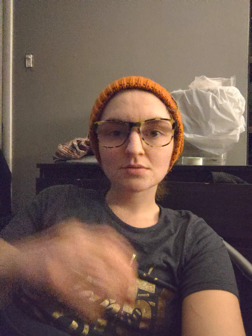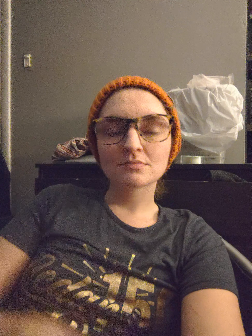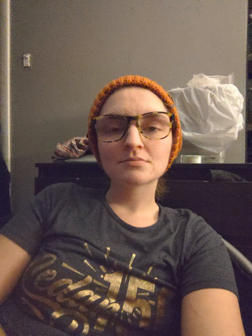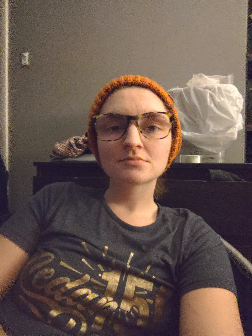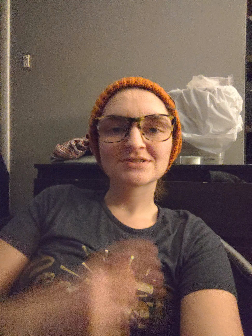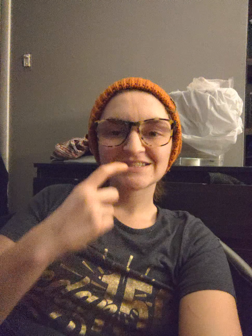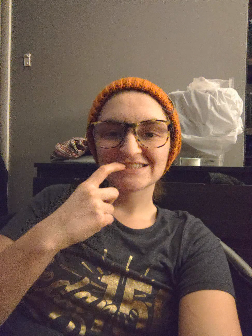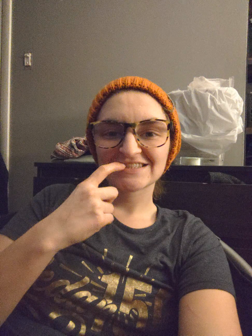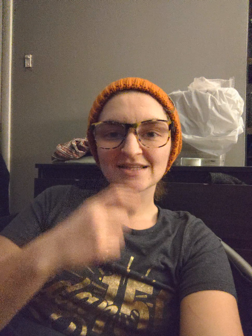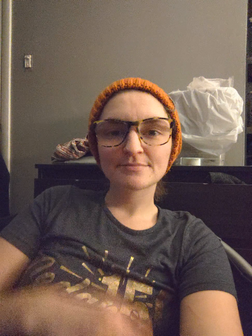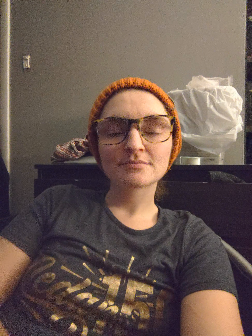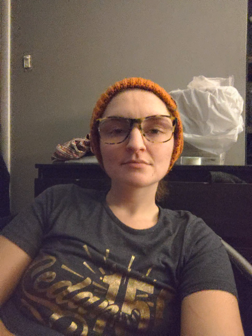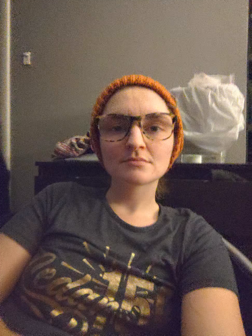tooth